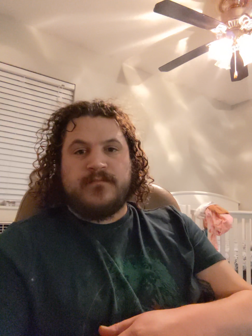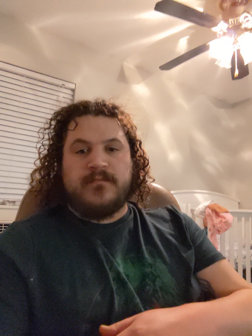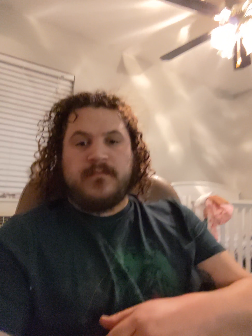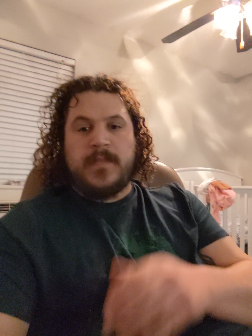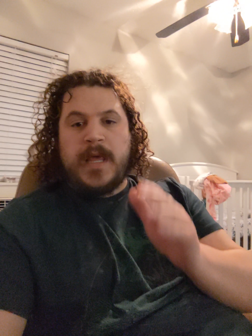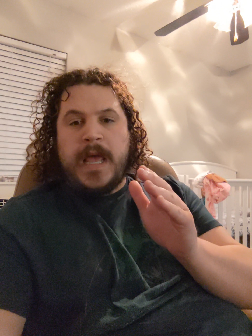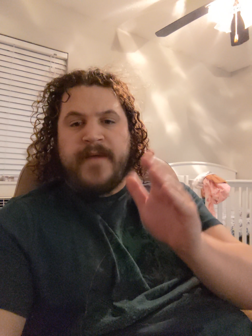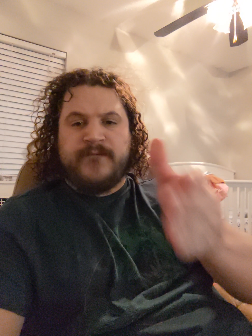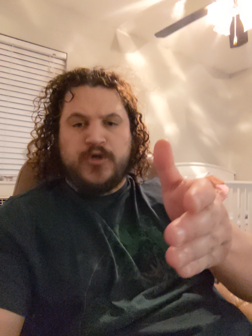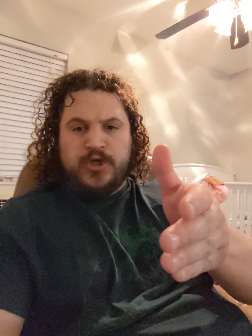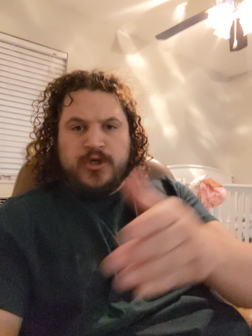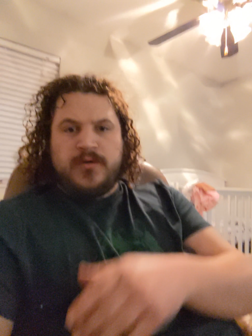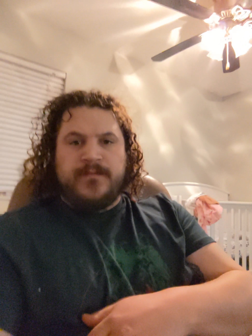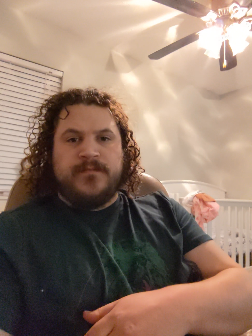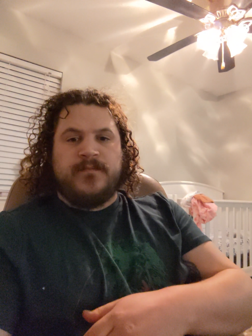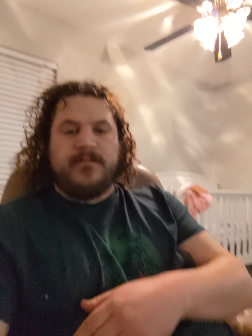after